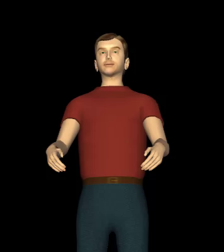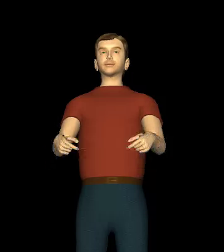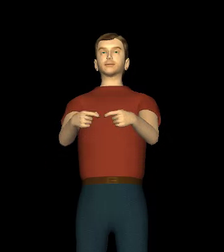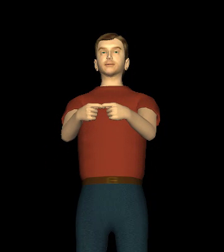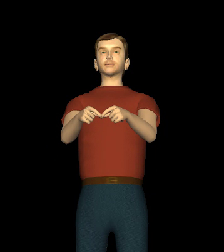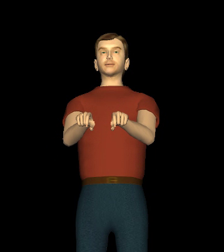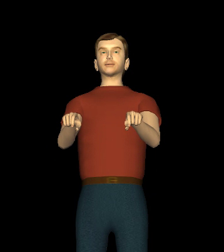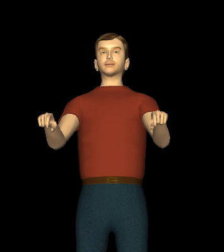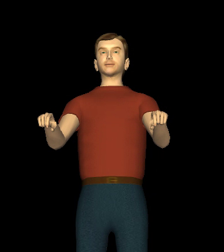يفحص